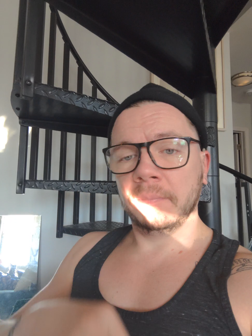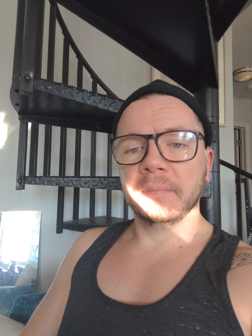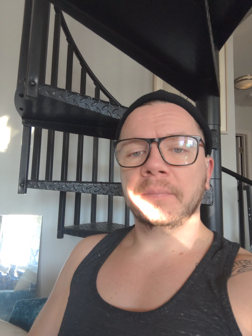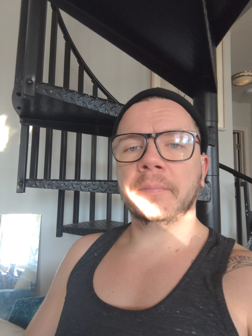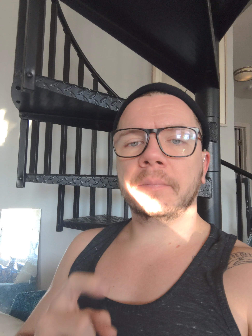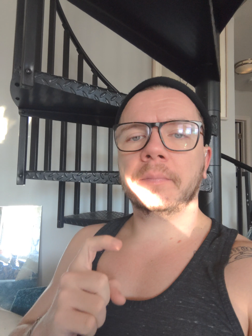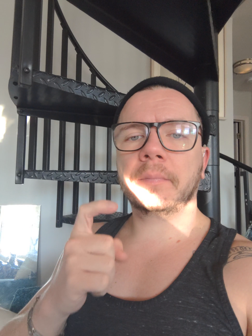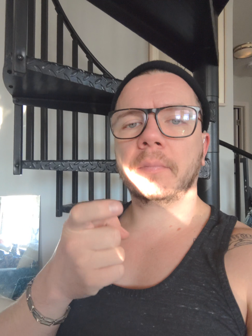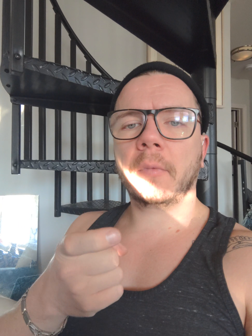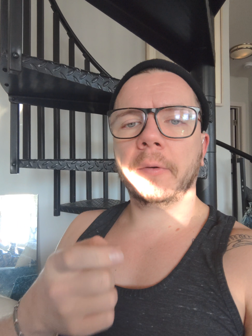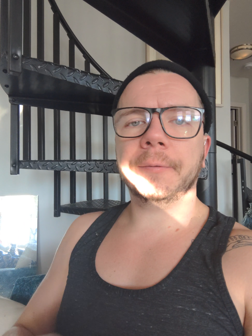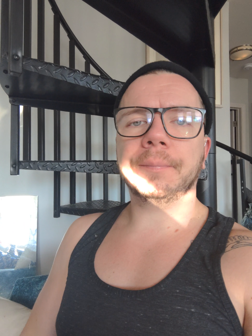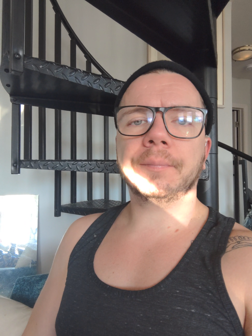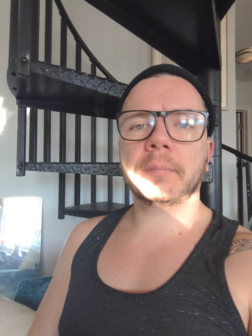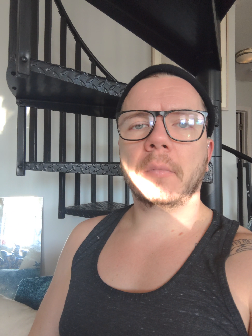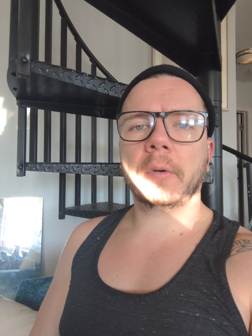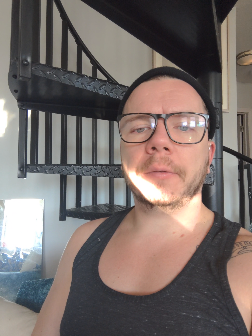gift